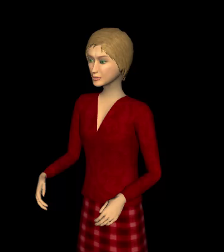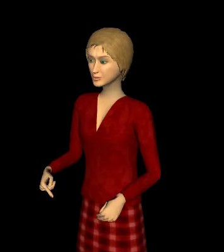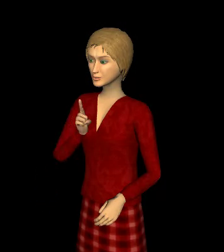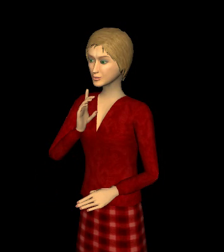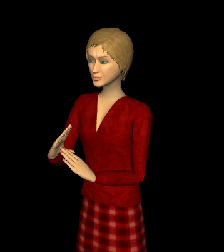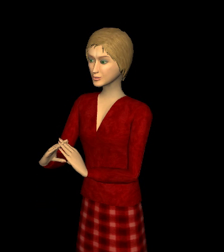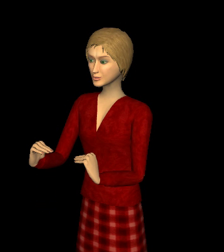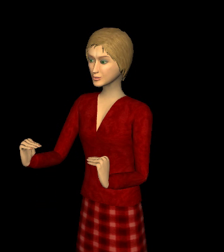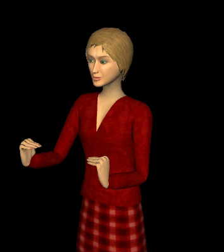صمت